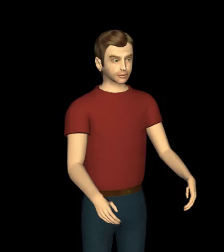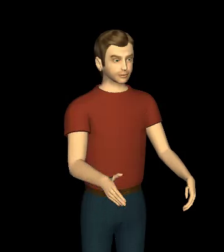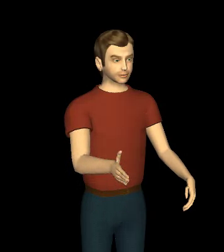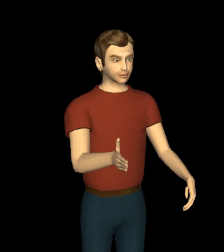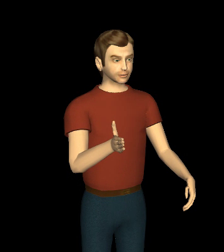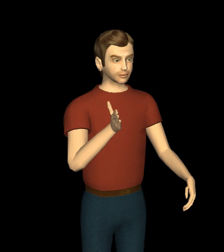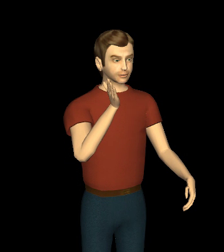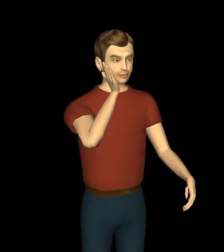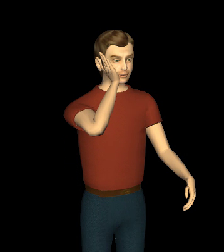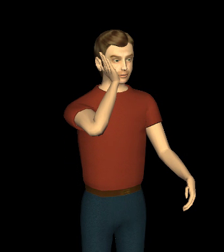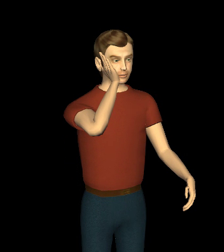ينام